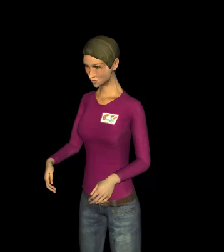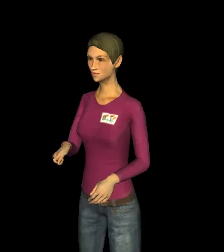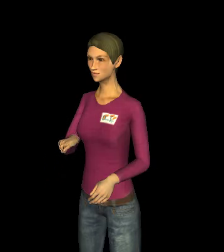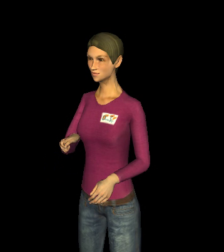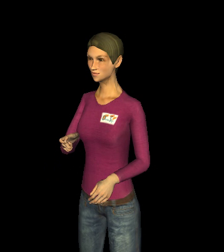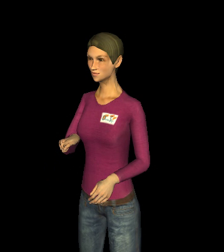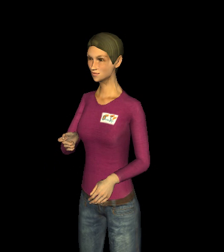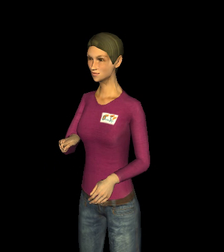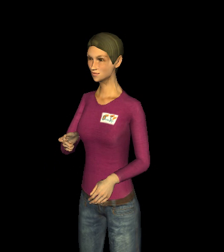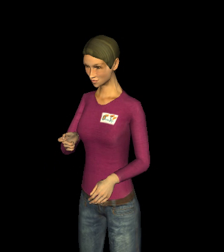مفتاح